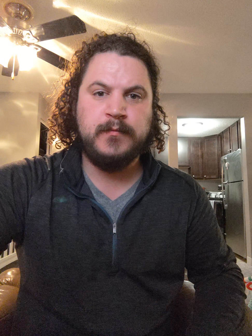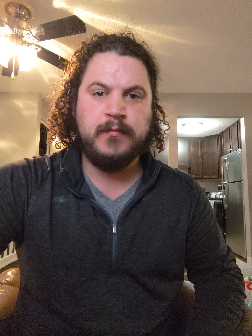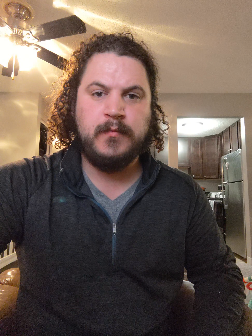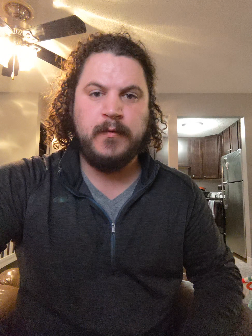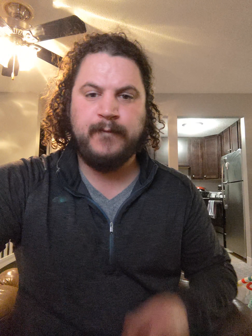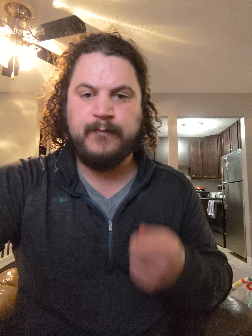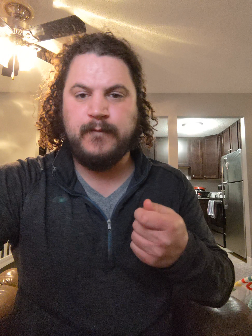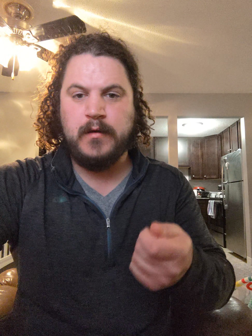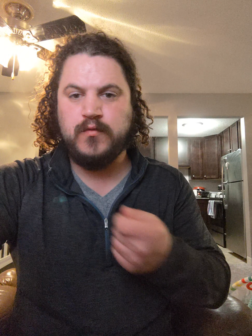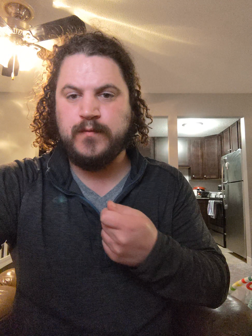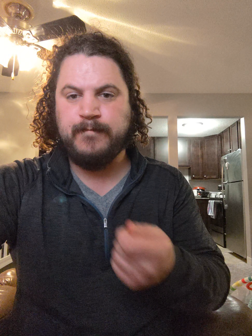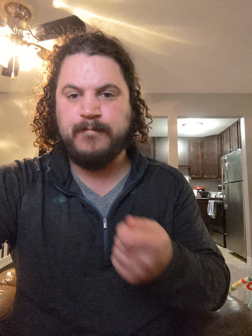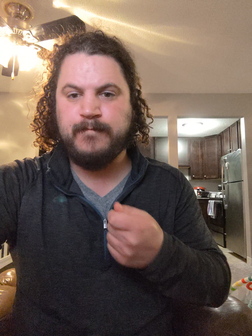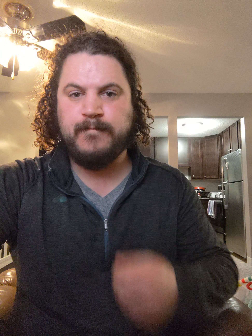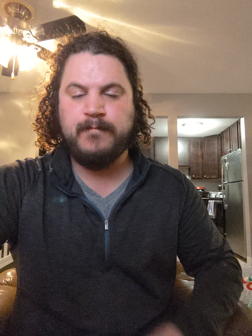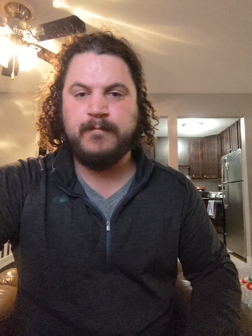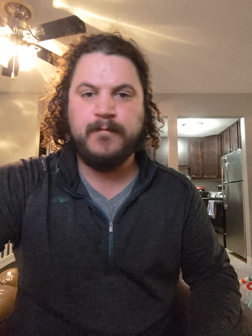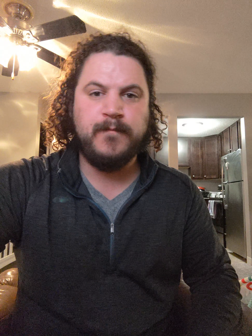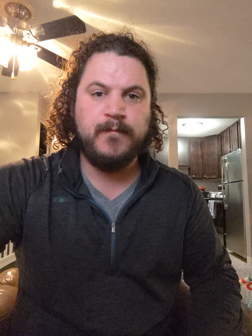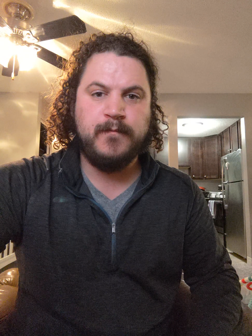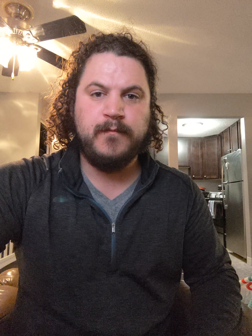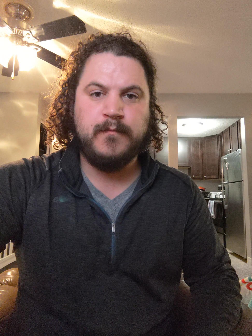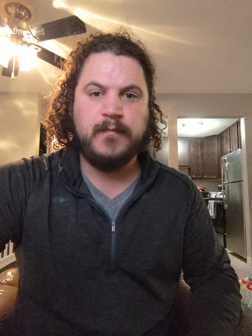vacuum